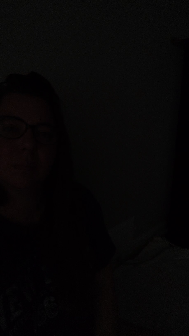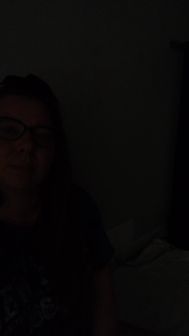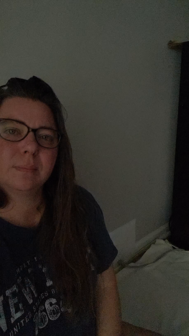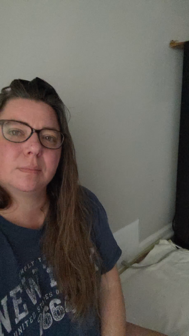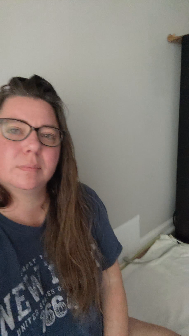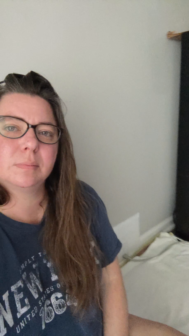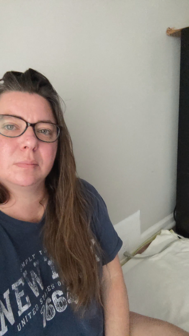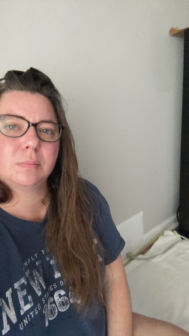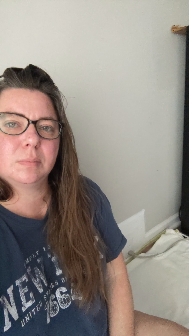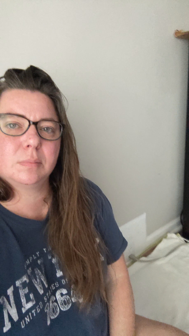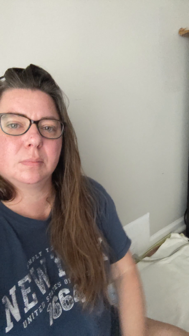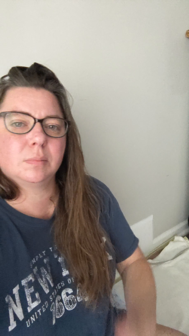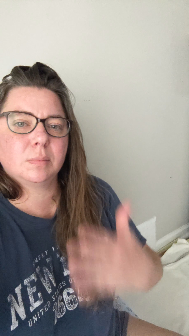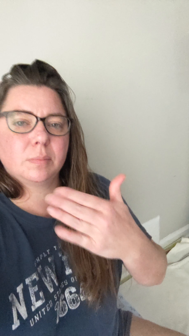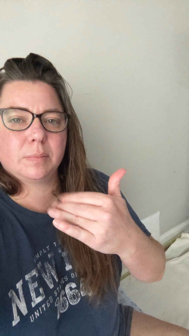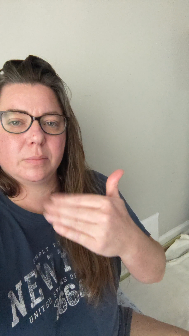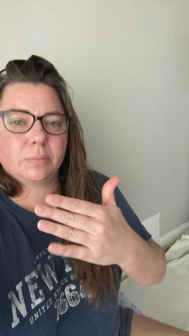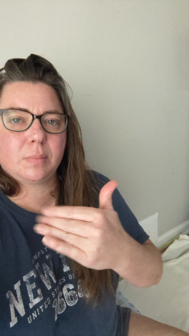butterfly